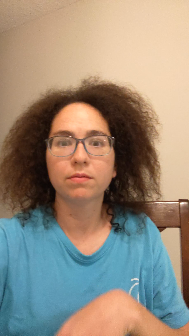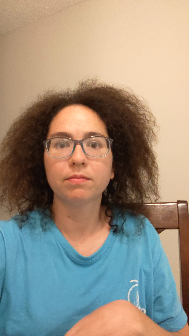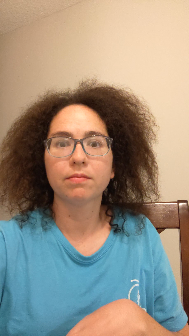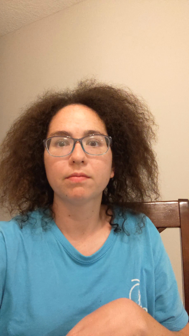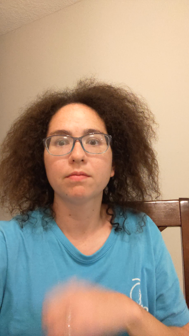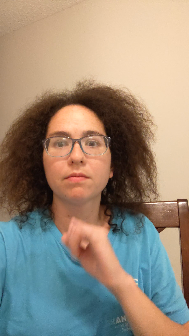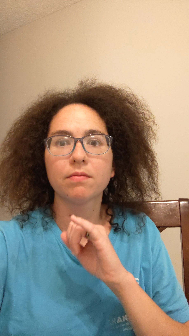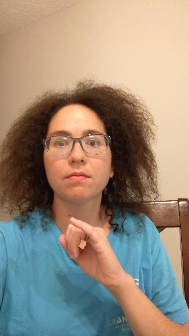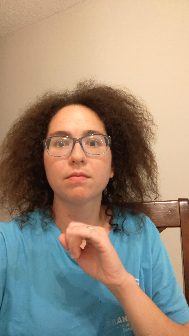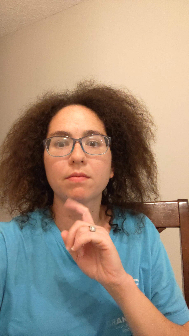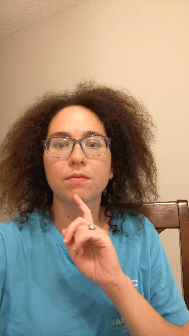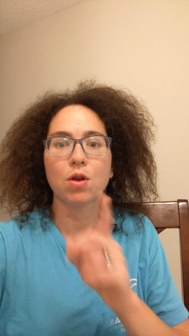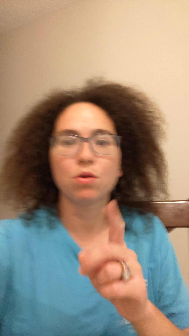is